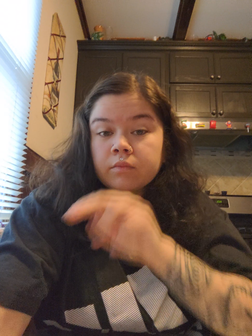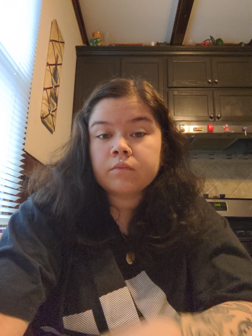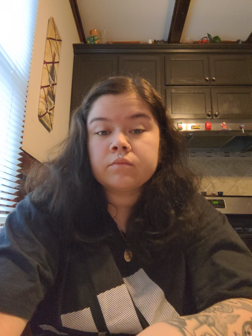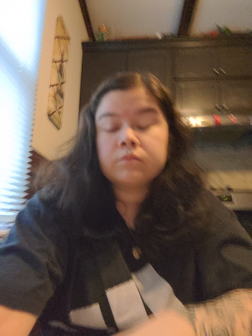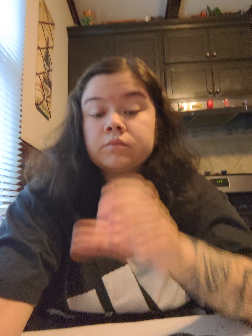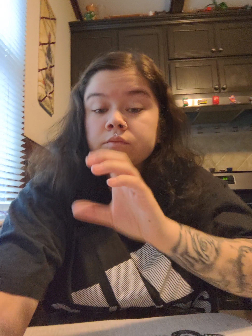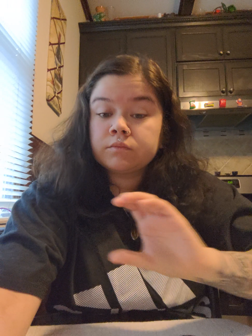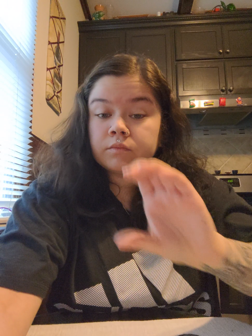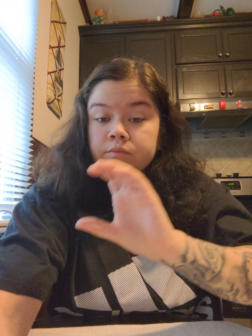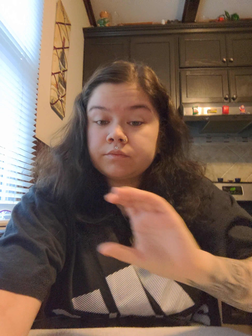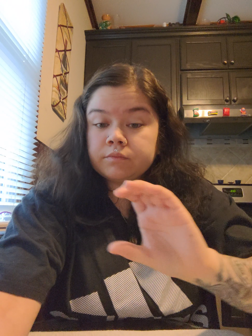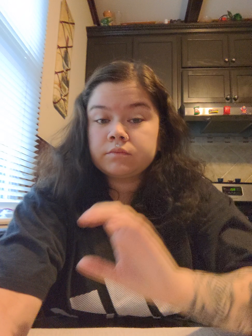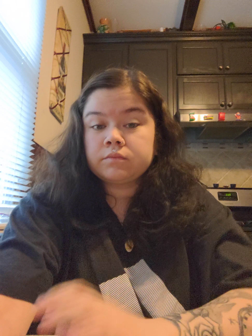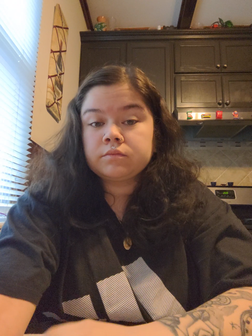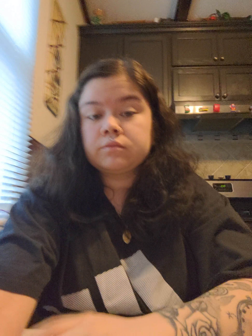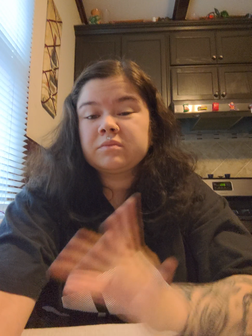chocolate